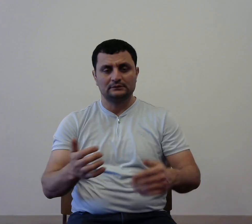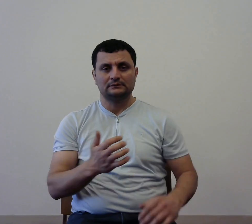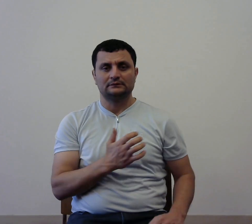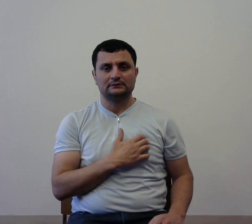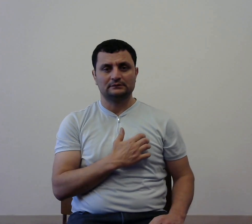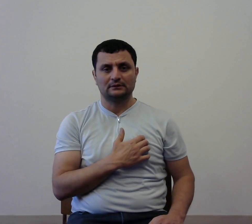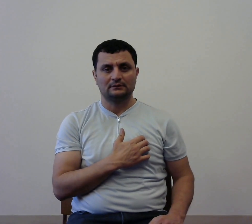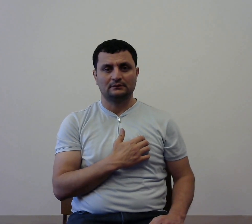istəmək